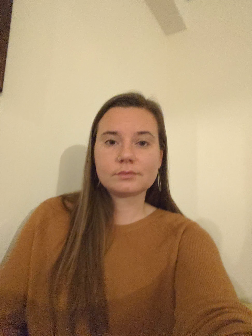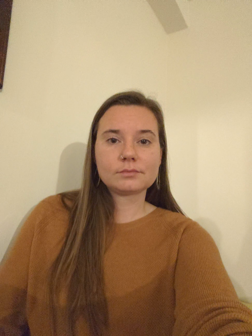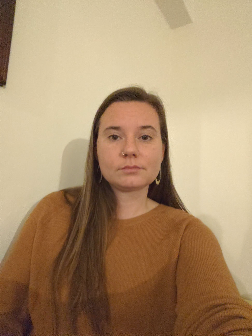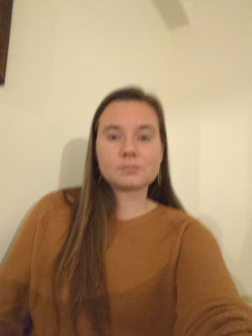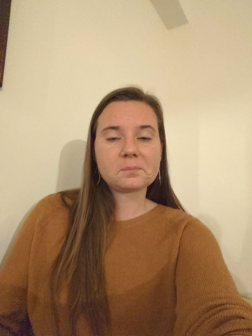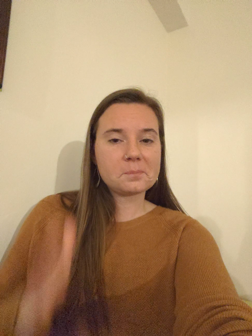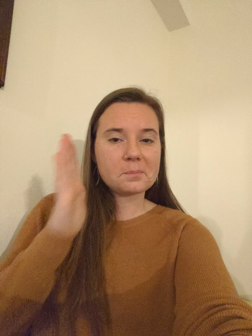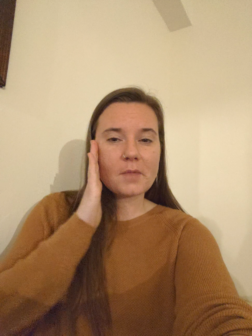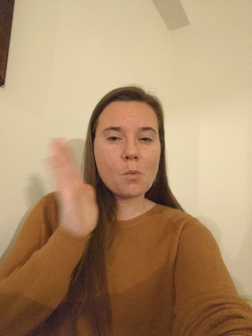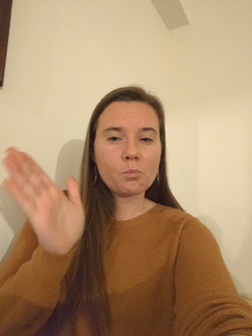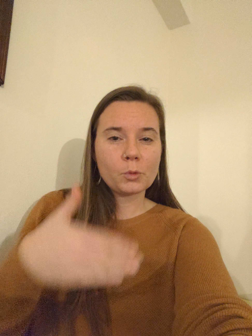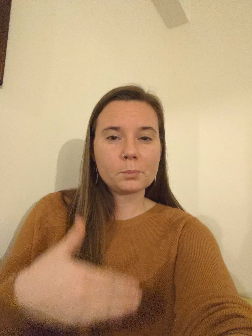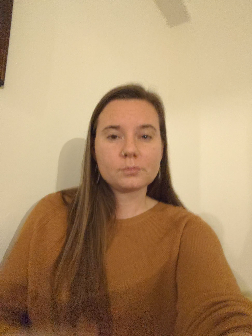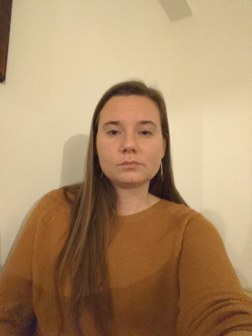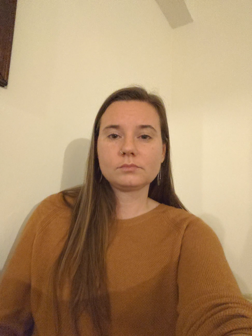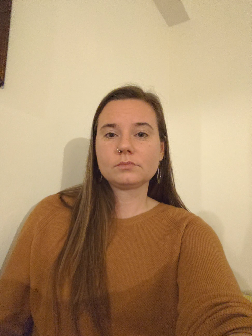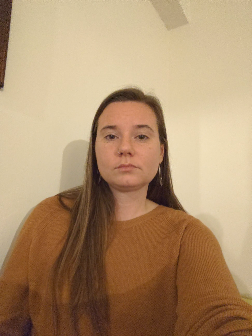bedroom